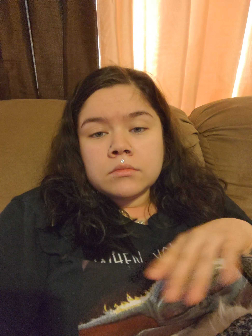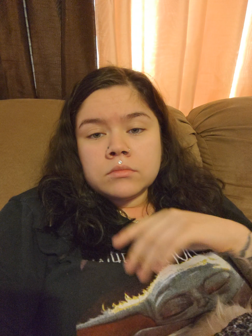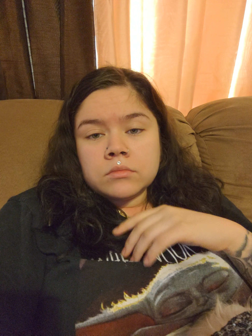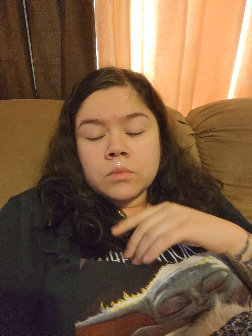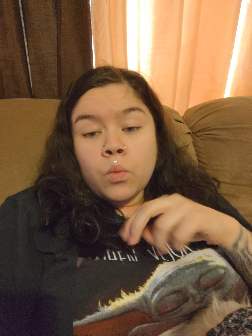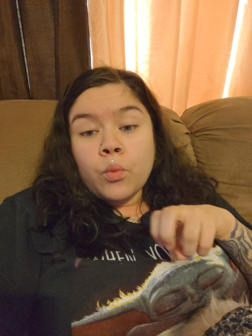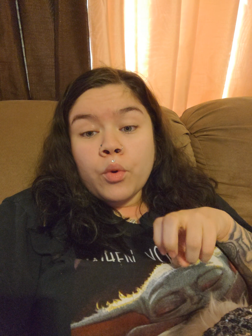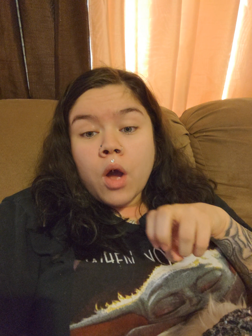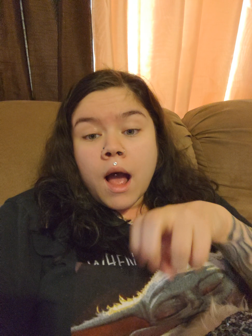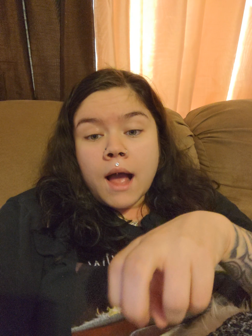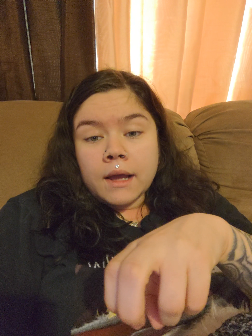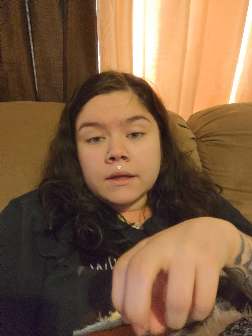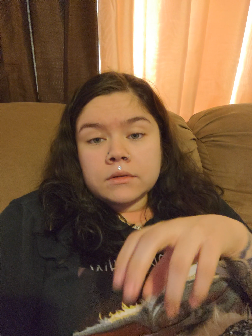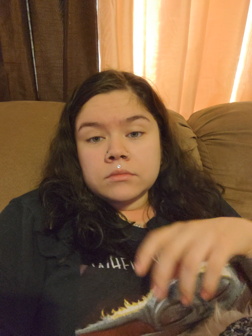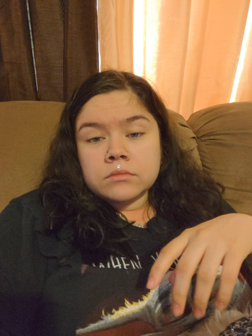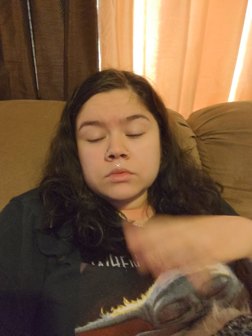ride